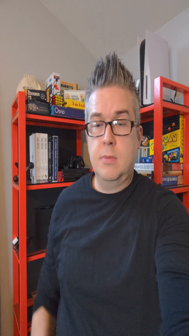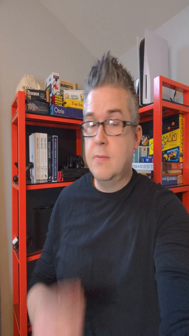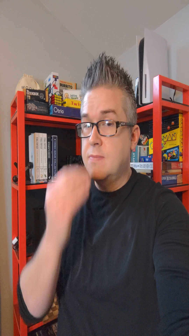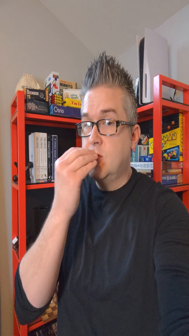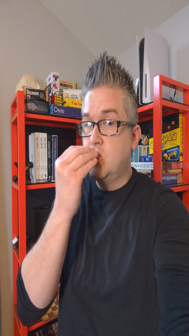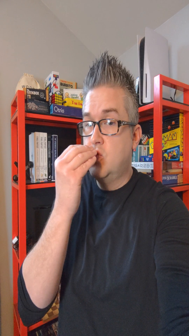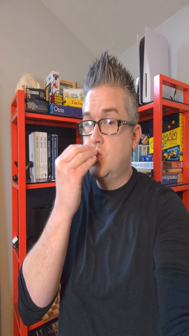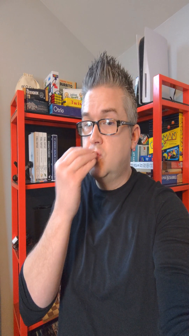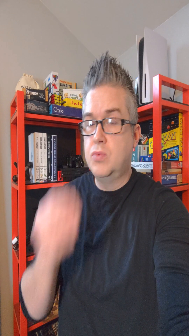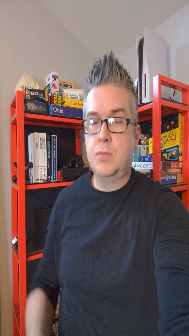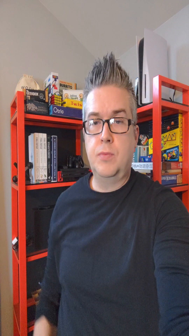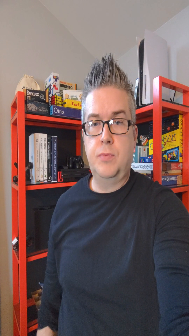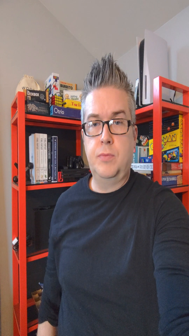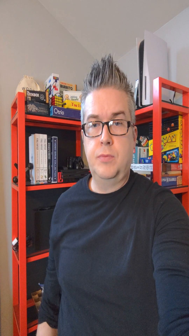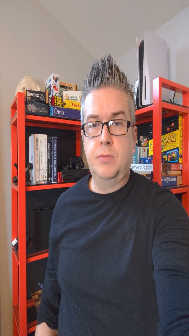food